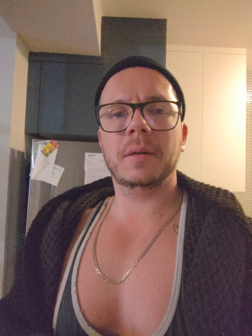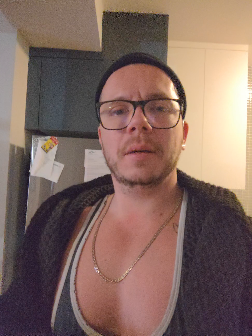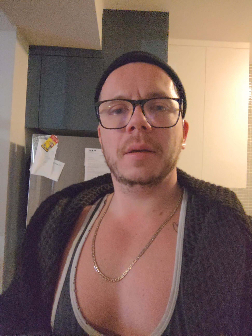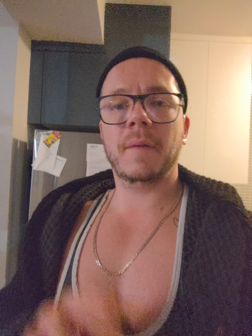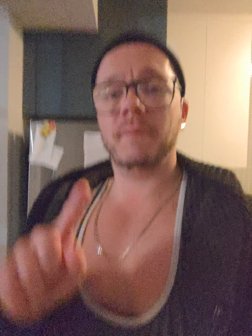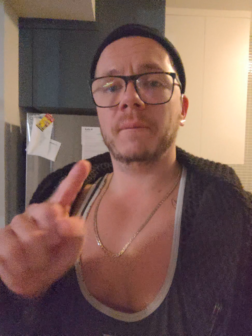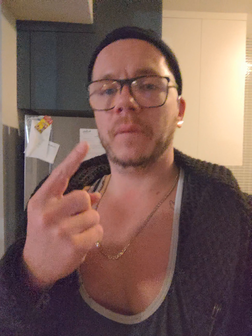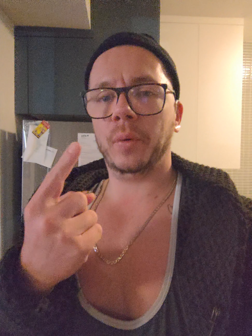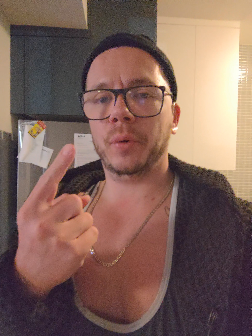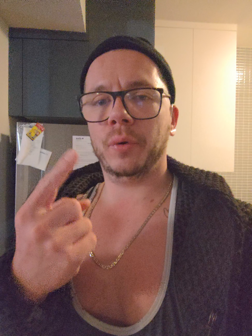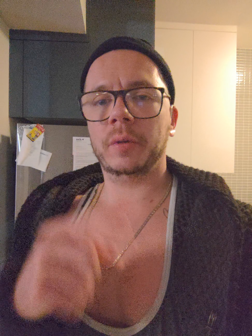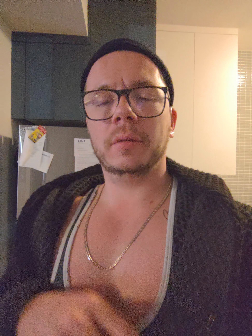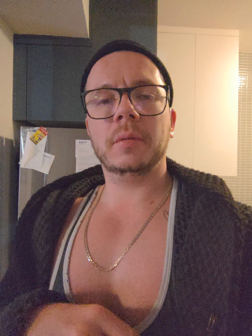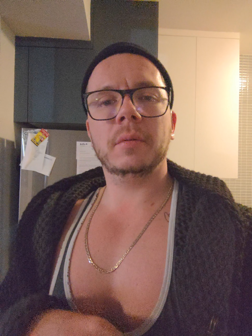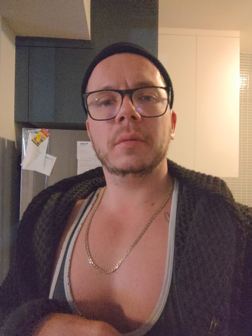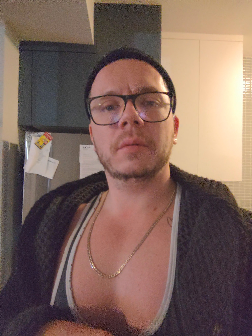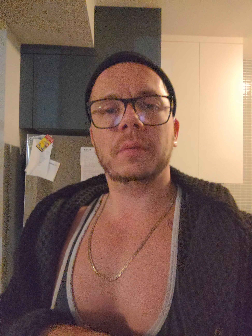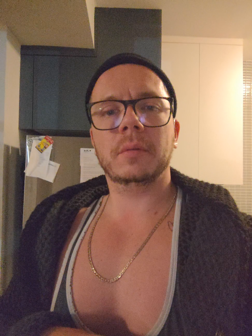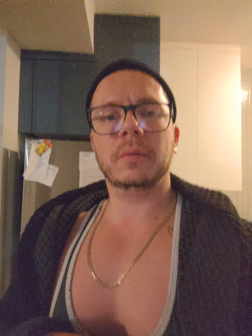first